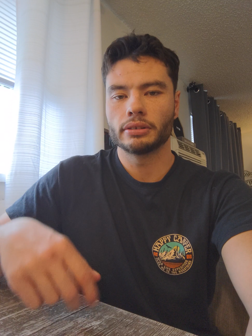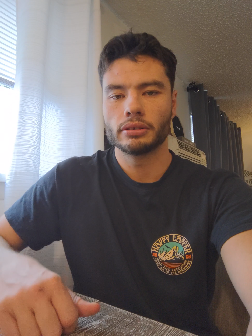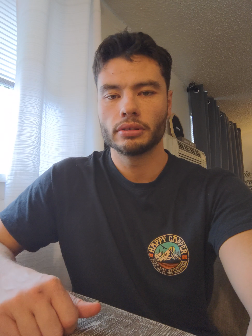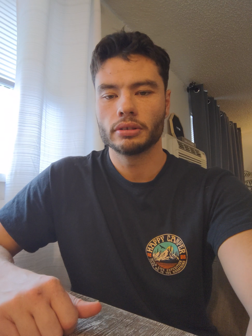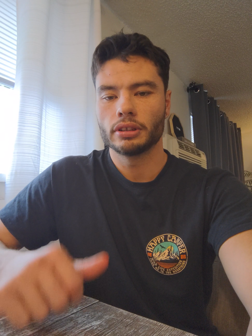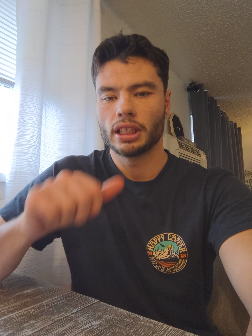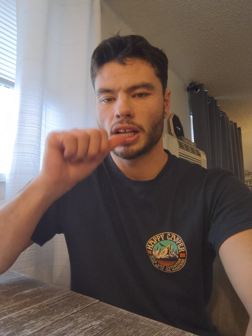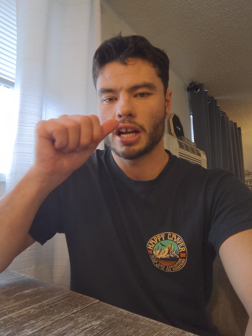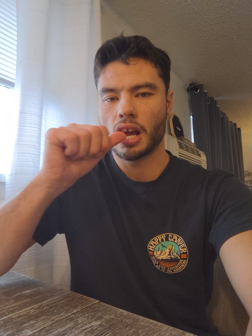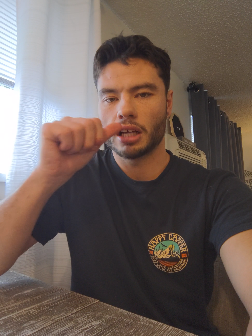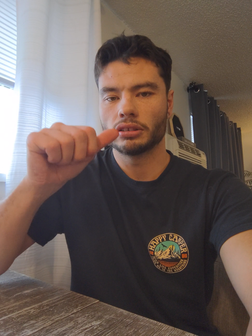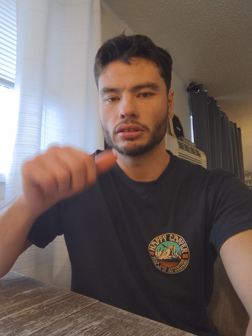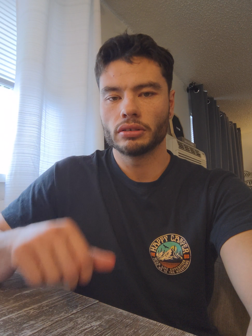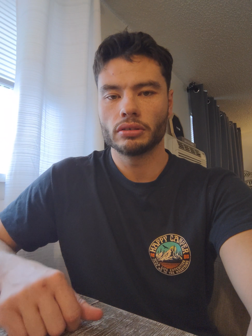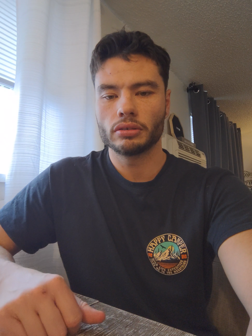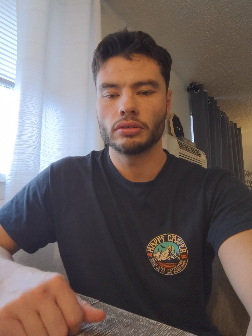nuts